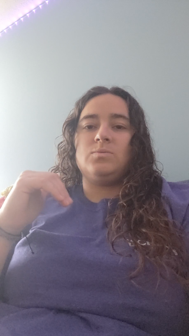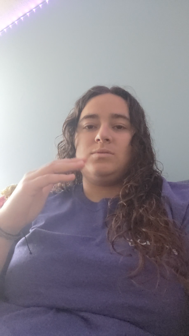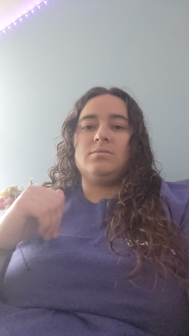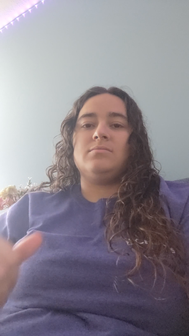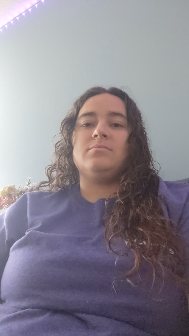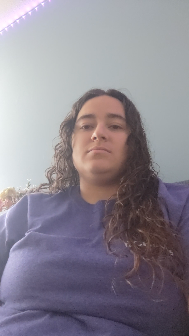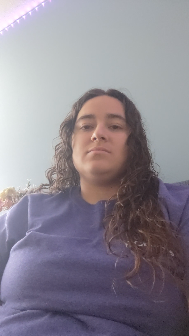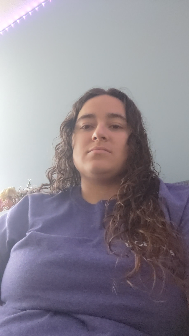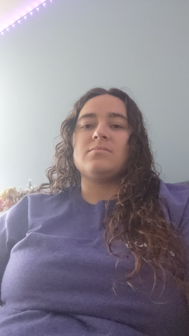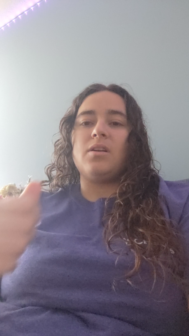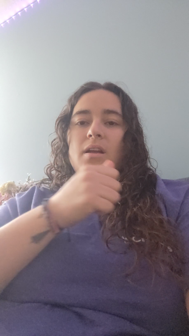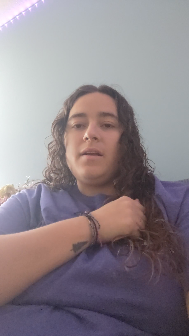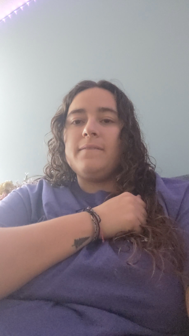love